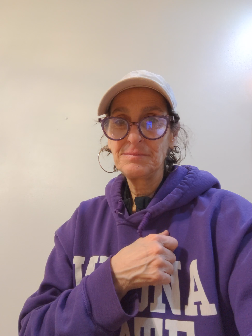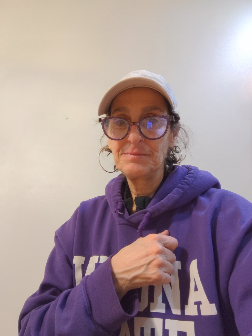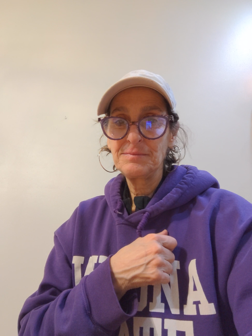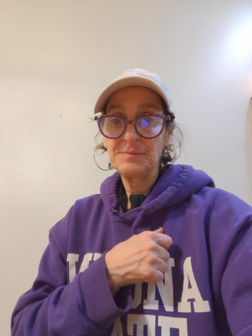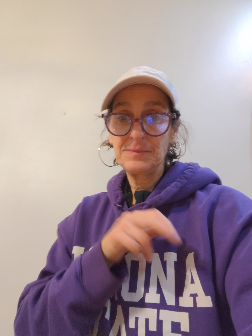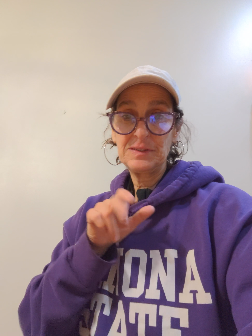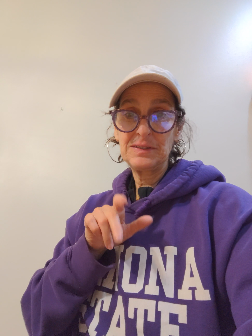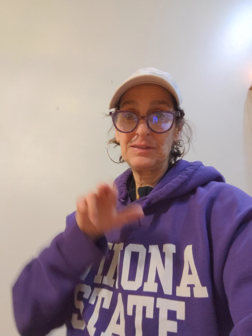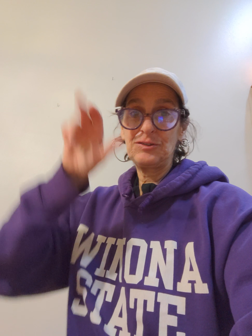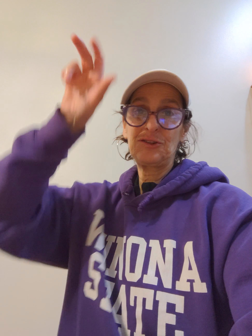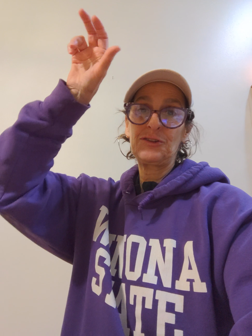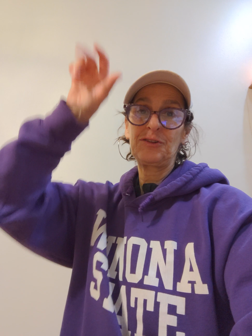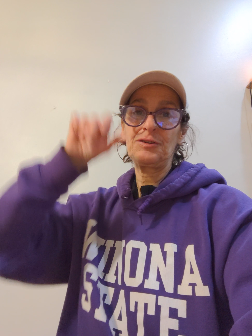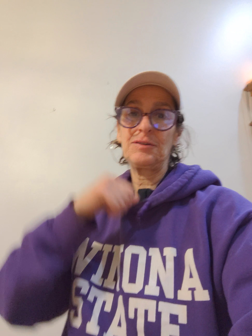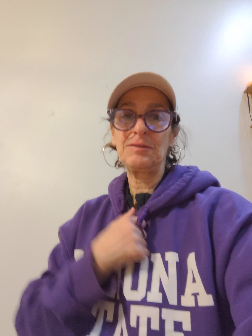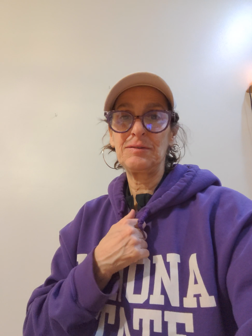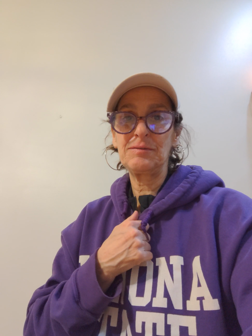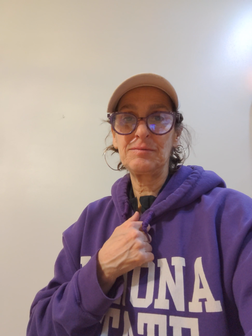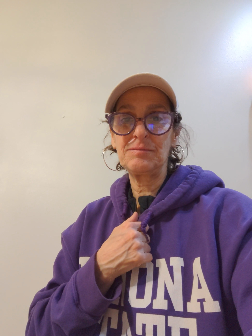stairs